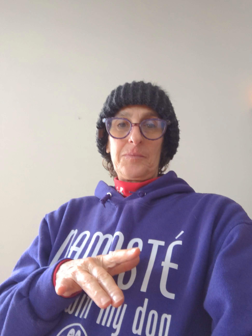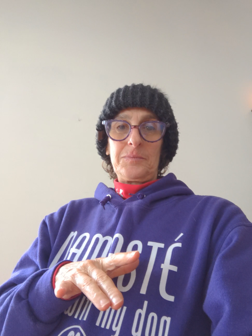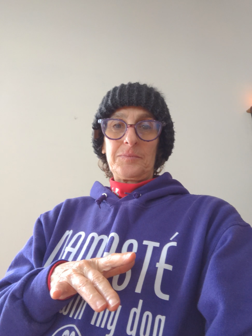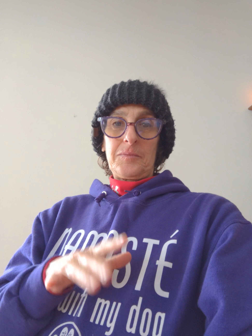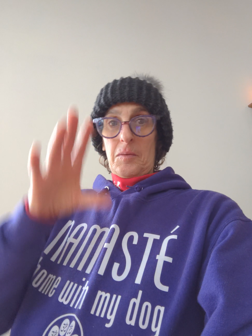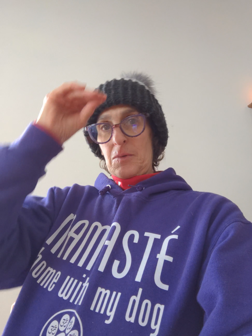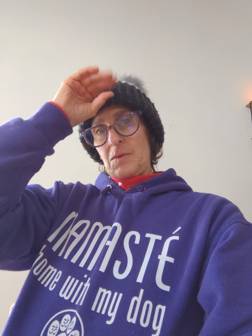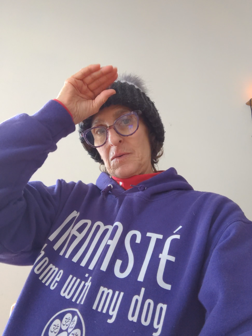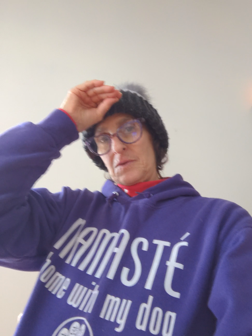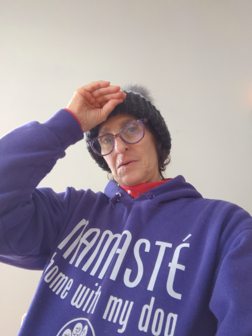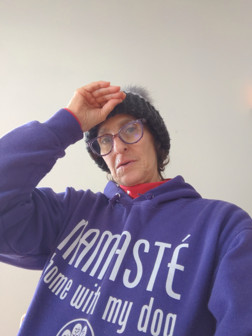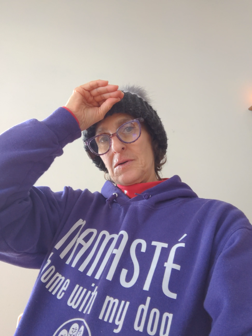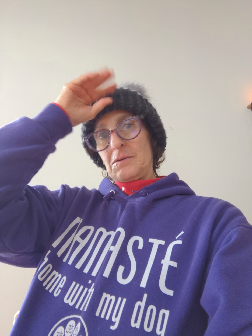boy